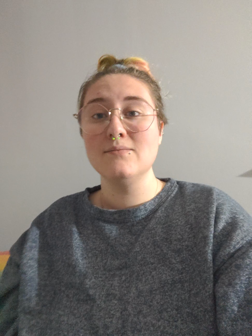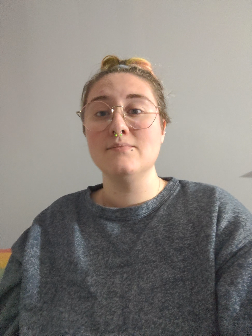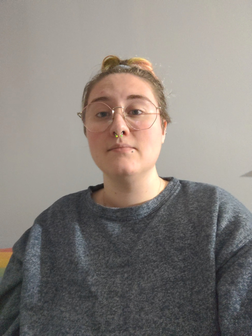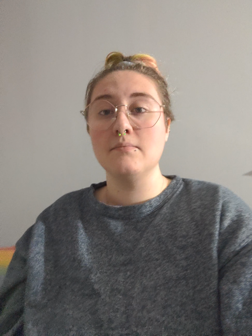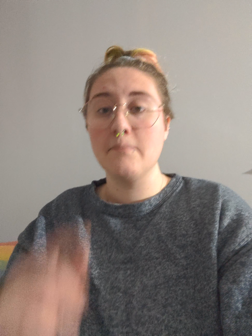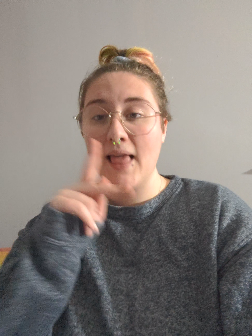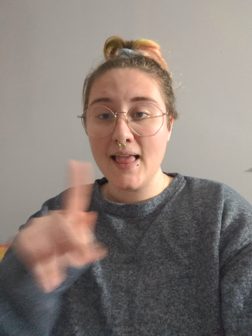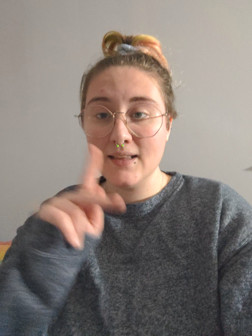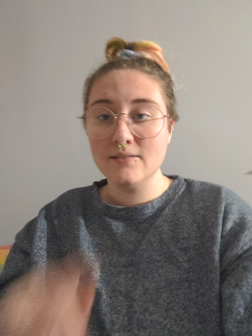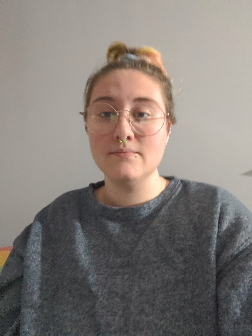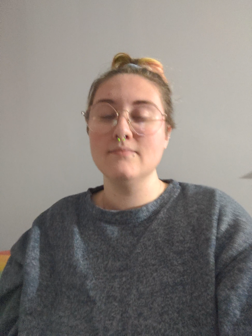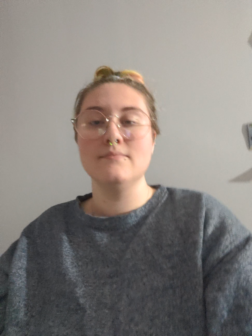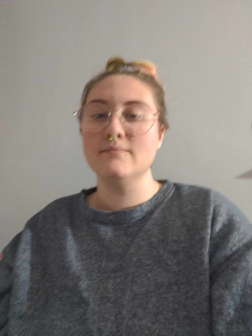pen